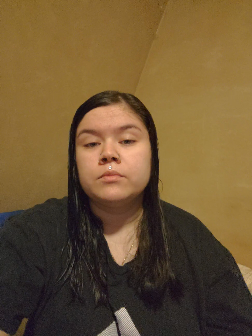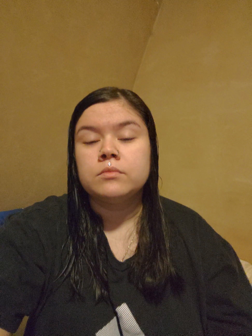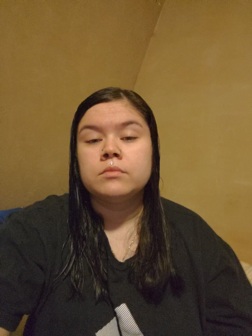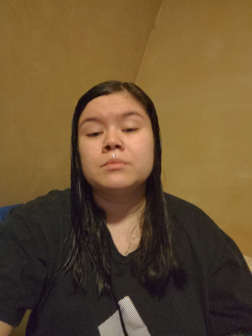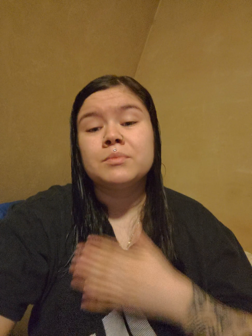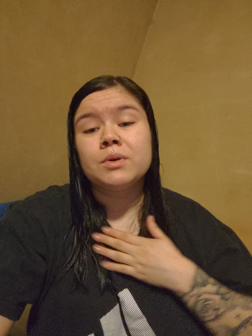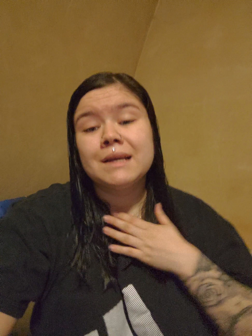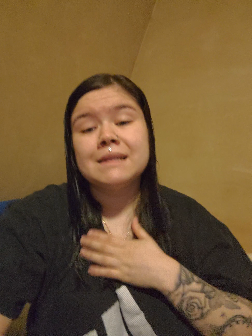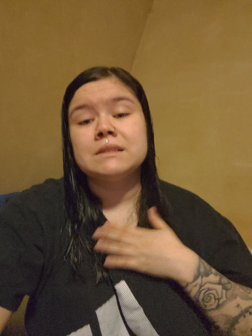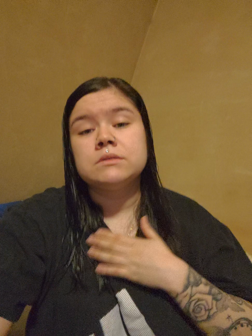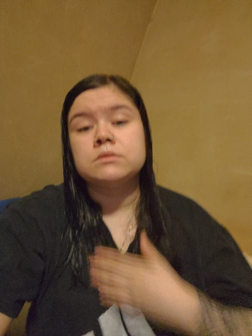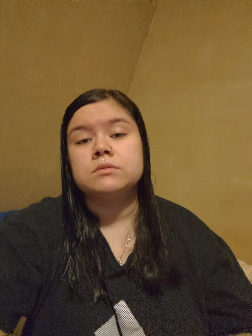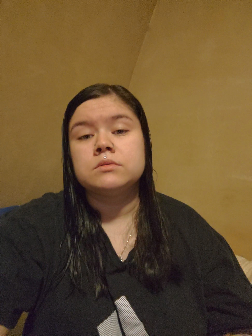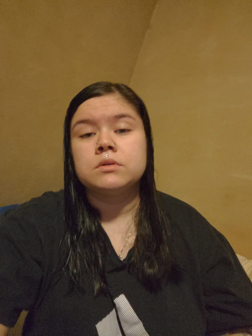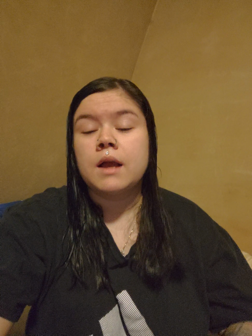please